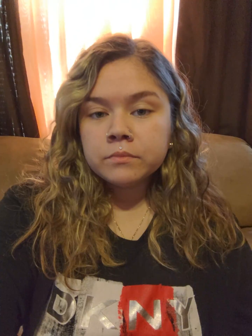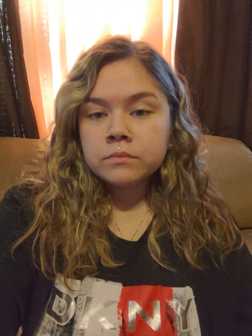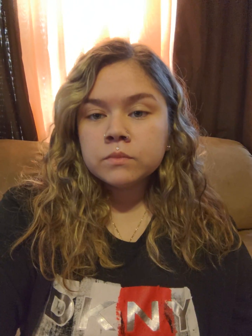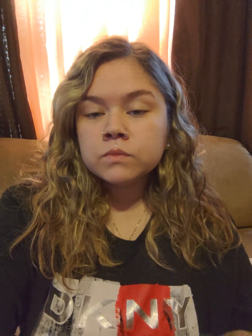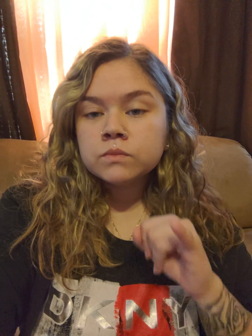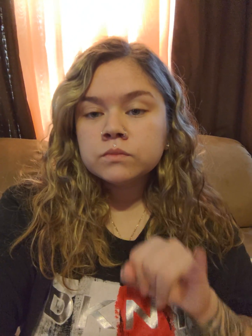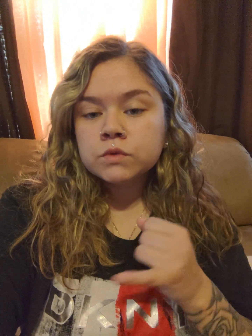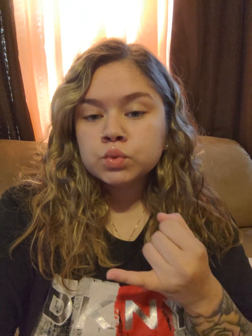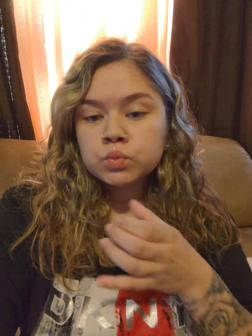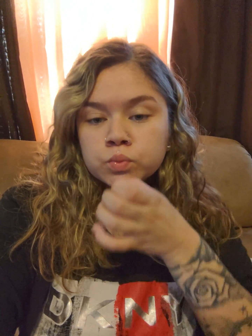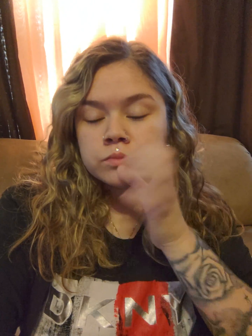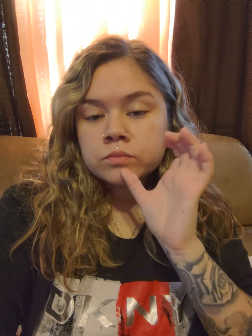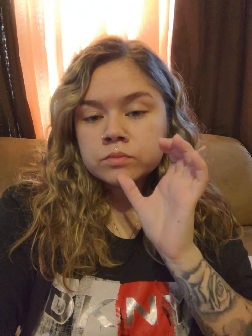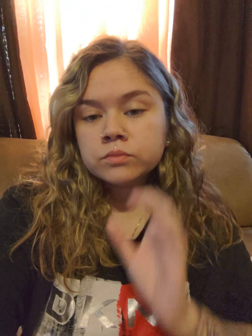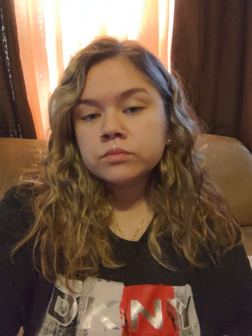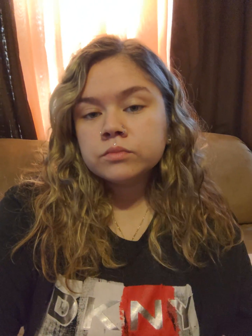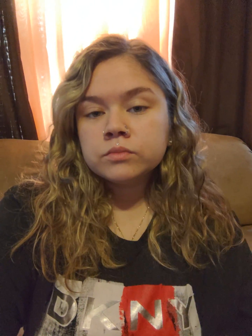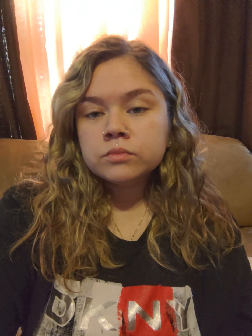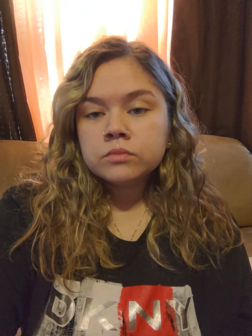juice